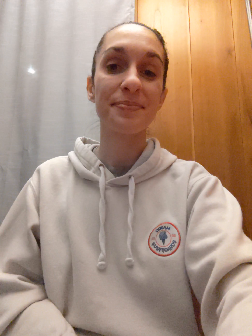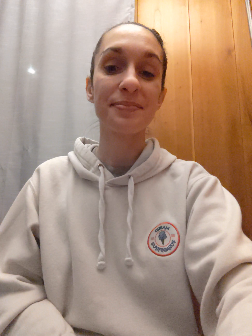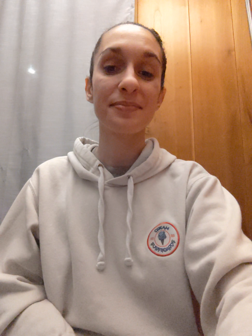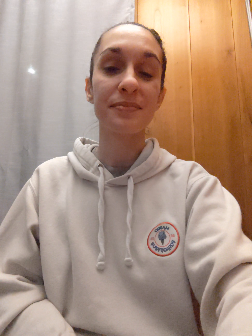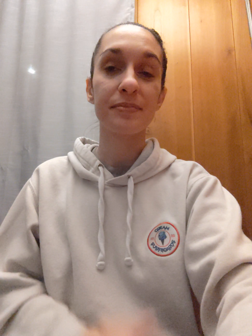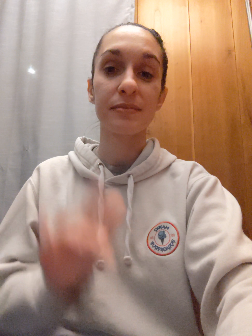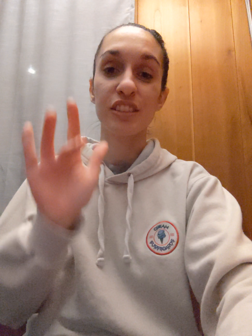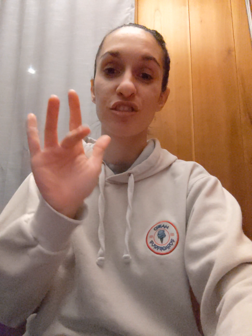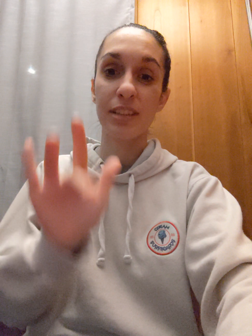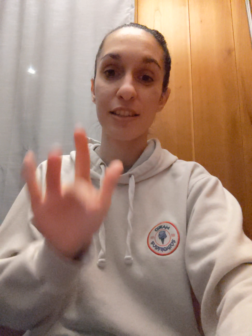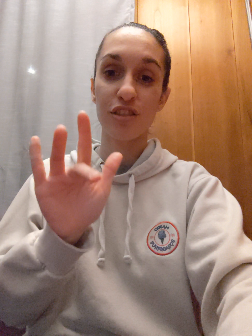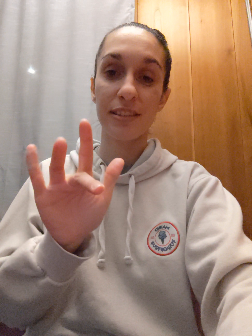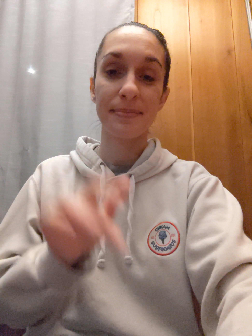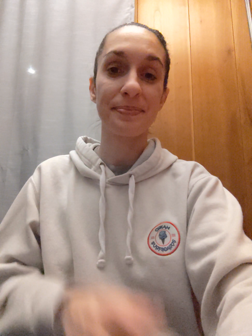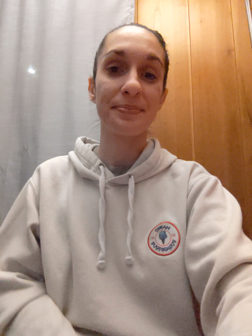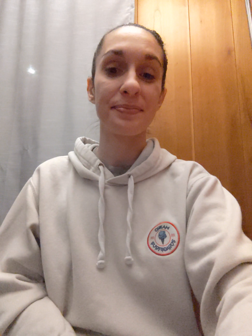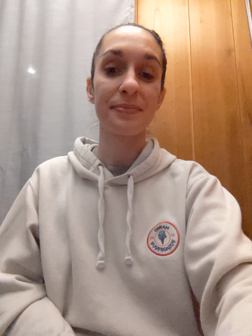touch